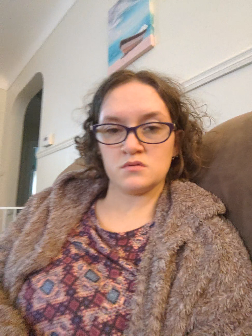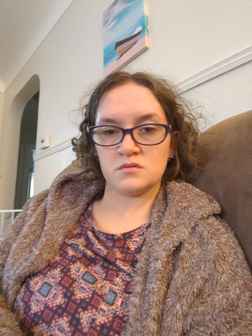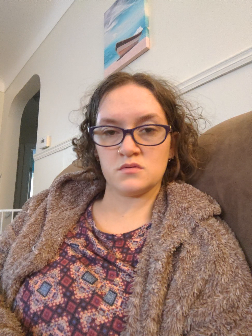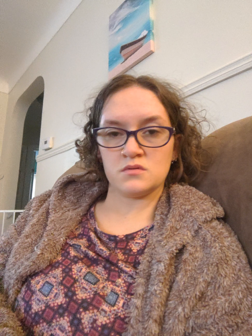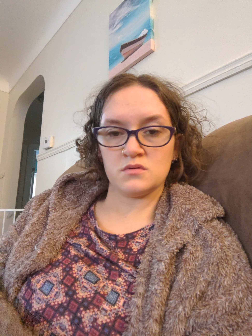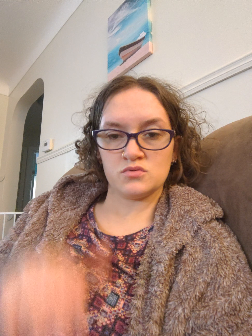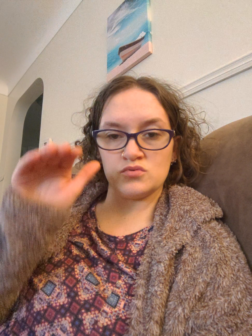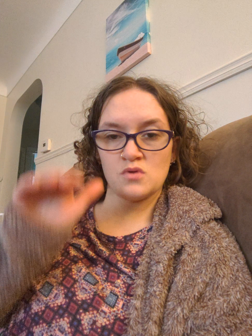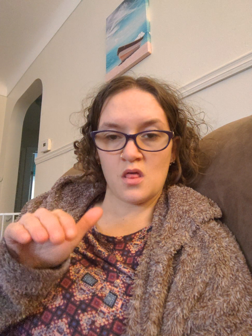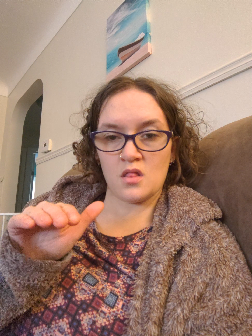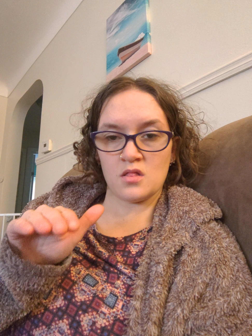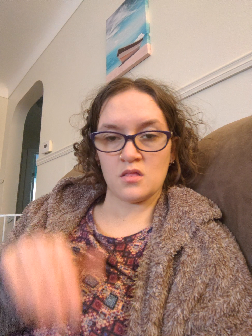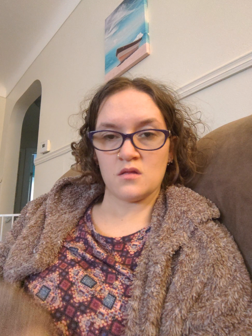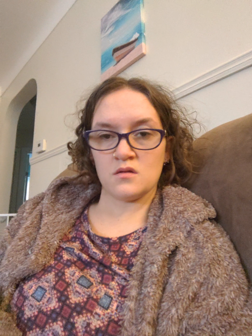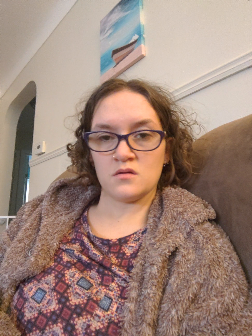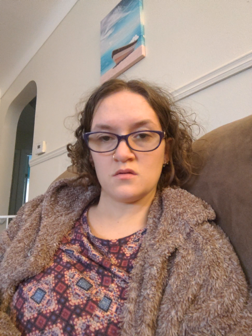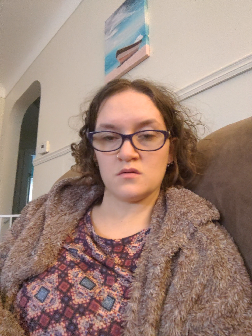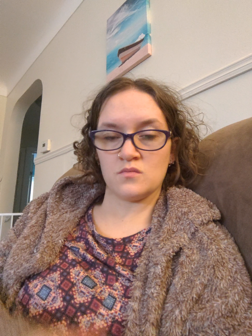child